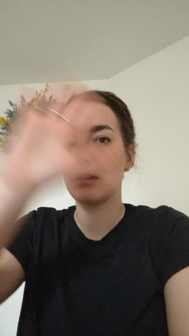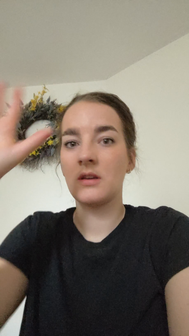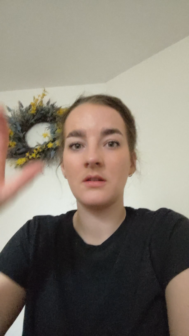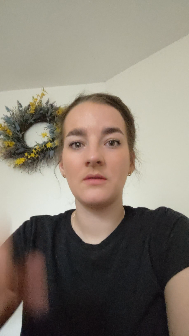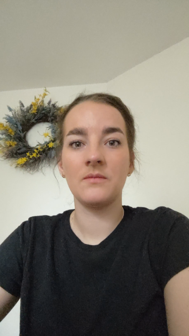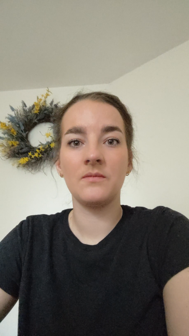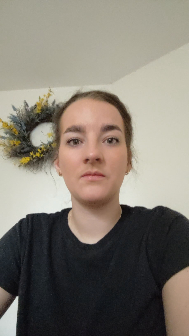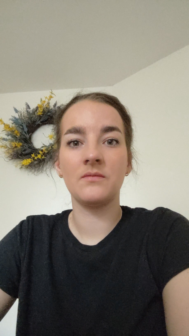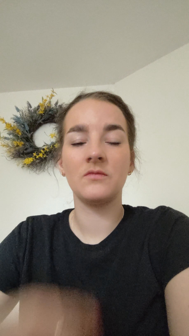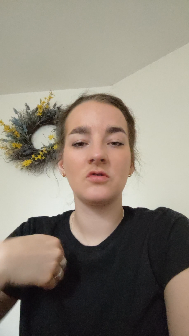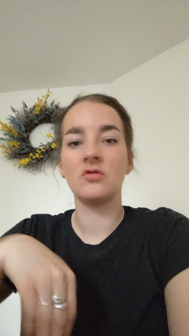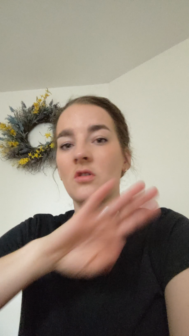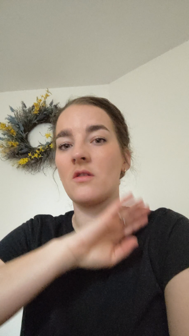scarf